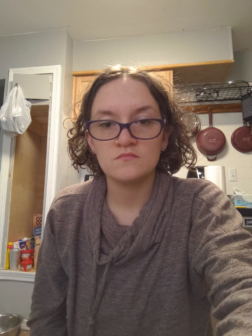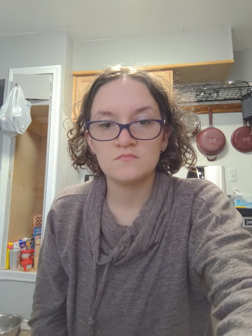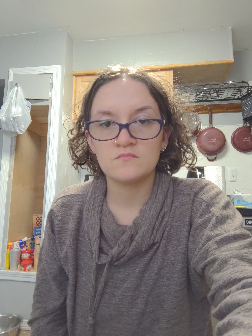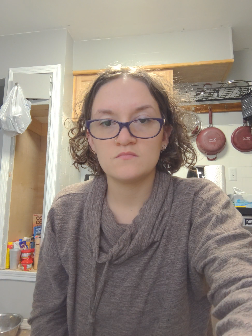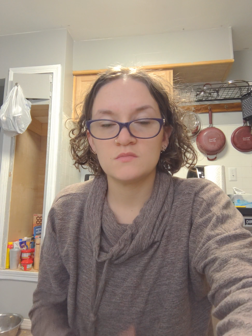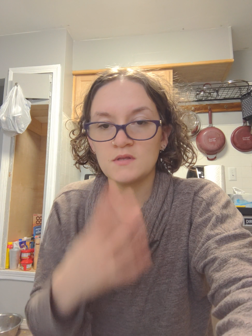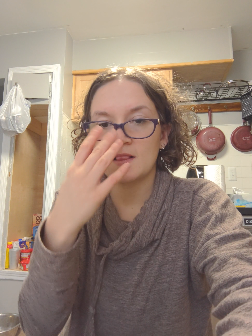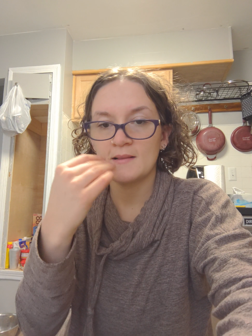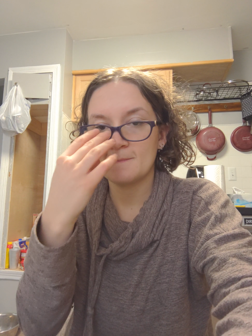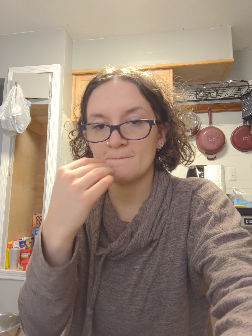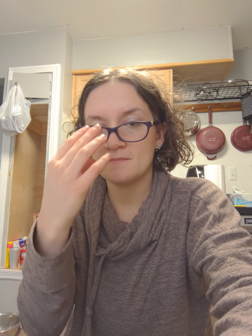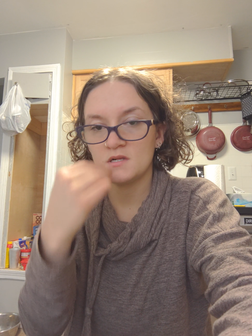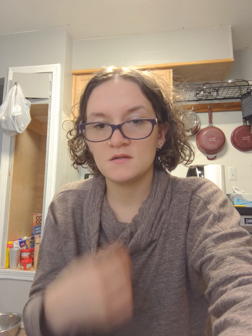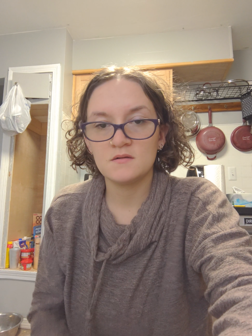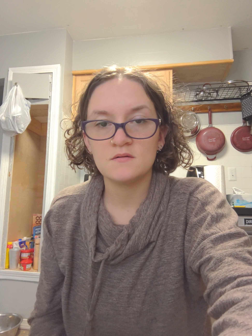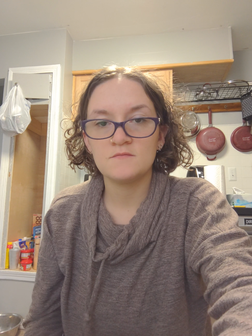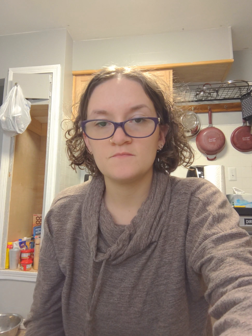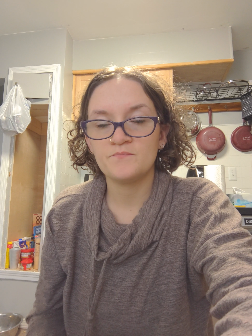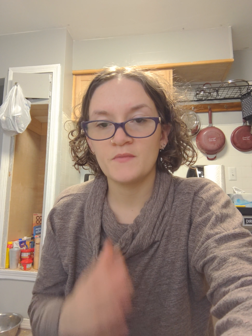sleepy